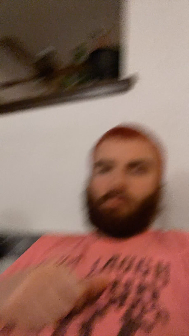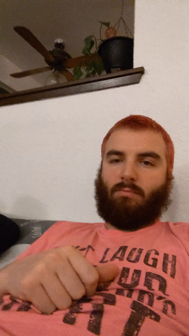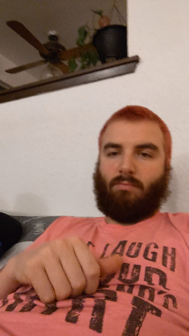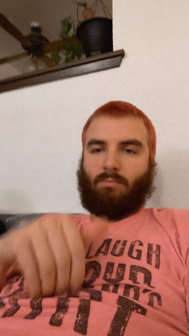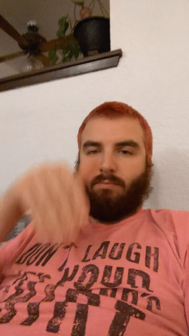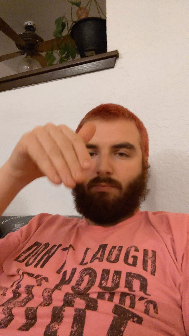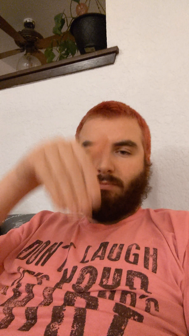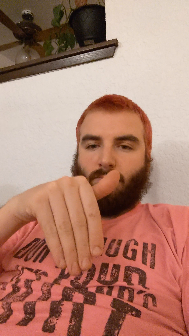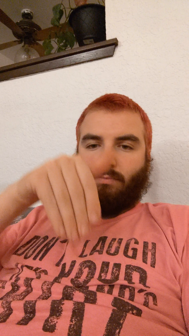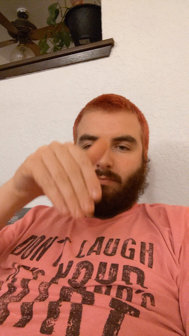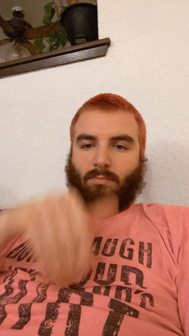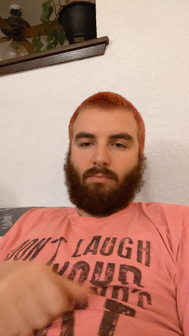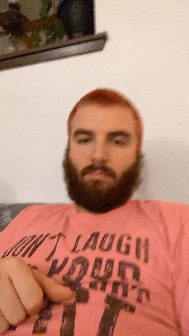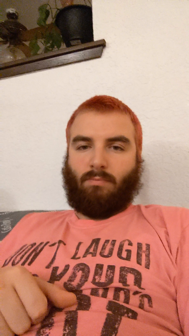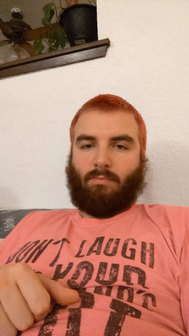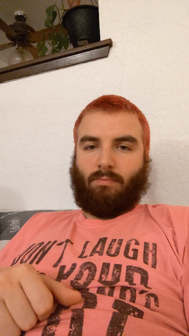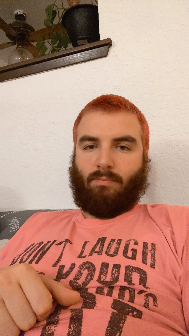night night